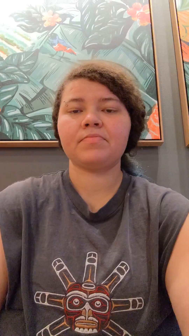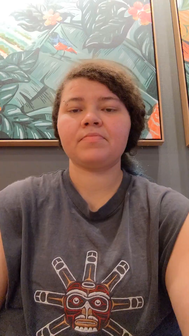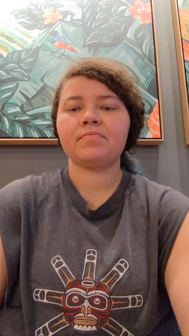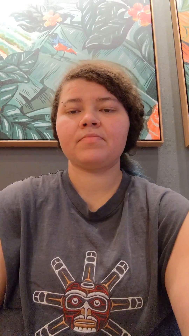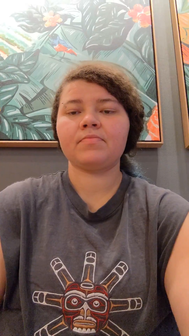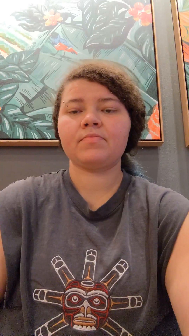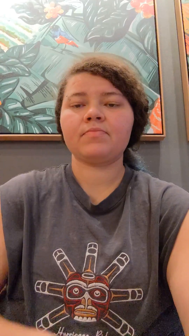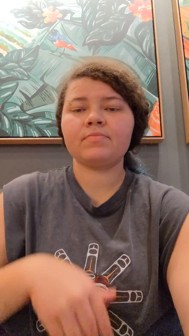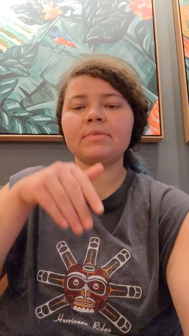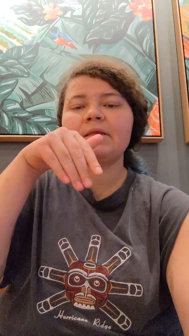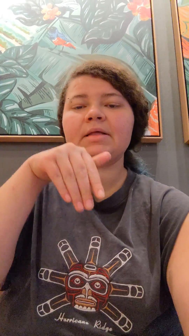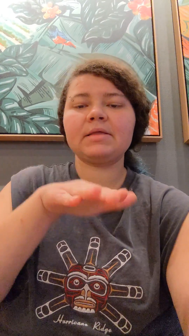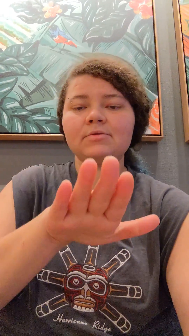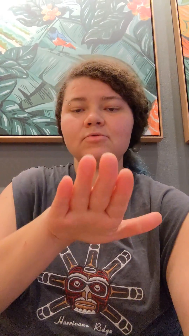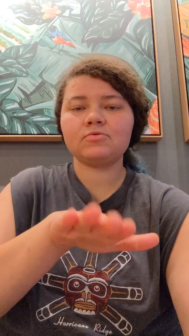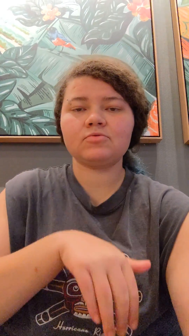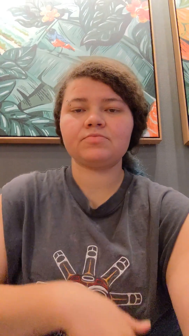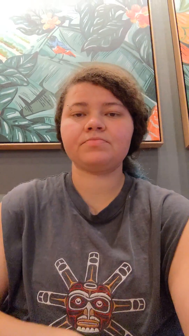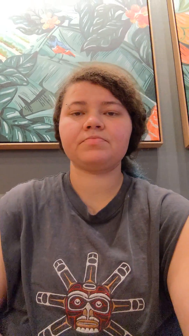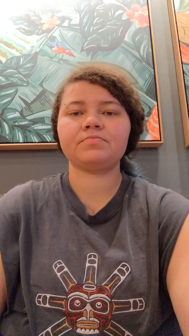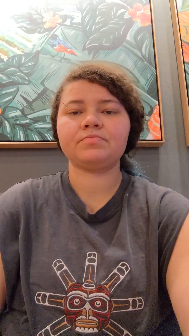enter